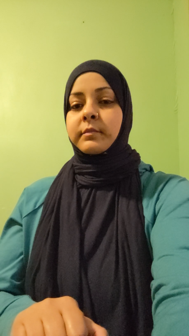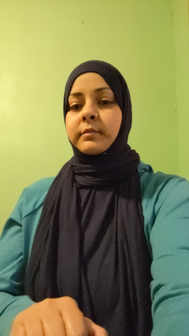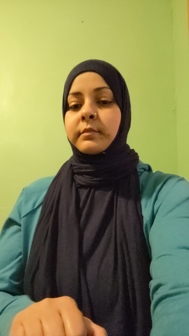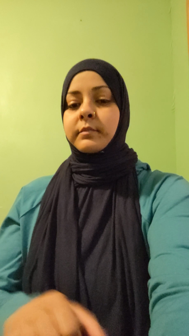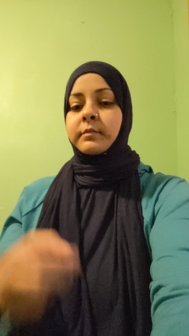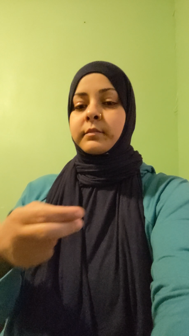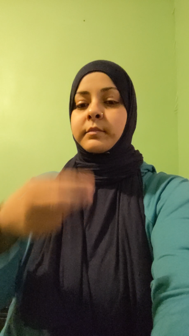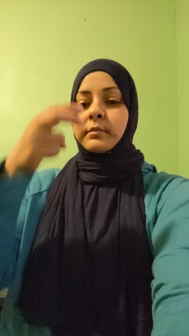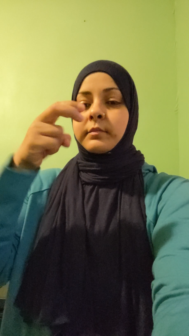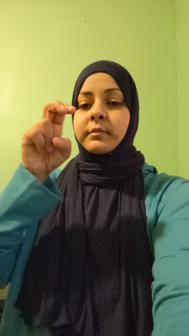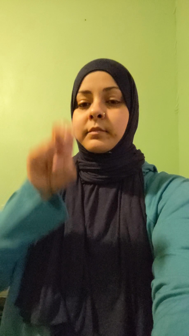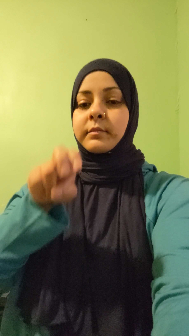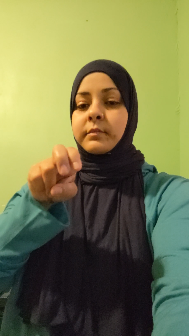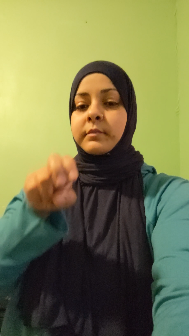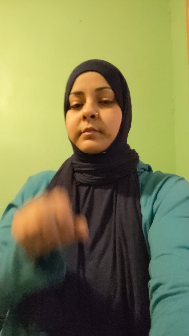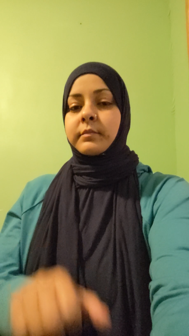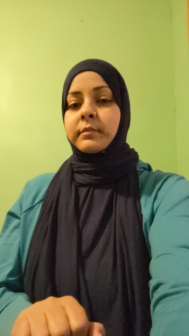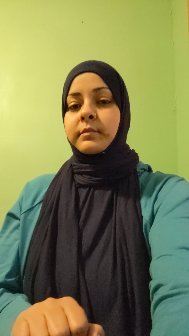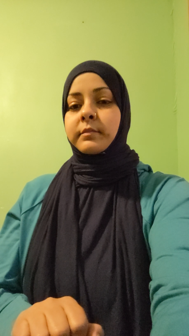high chair